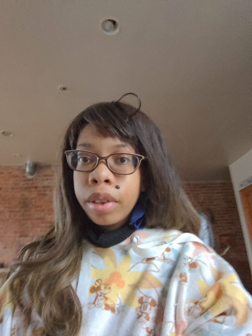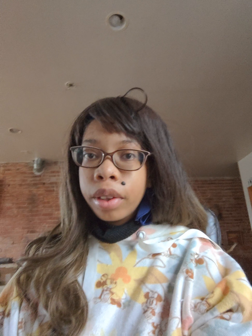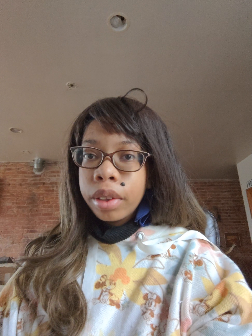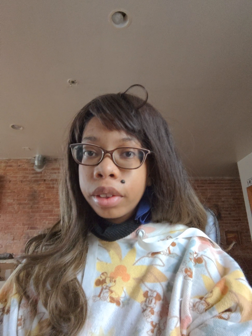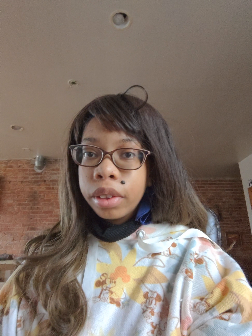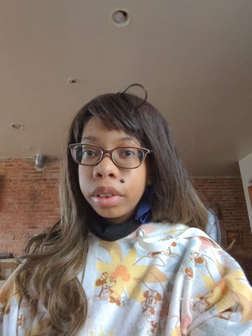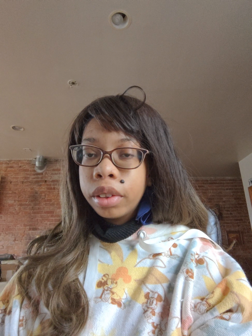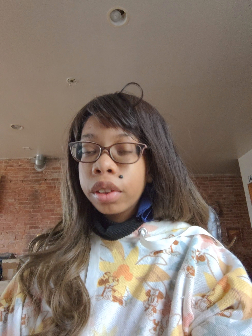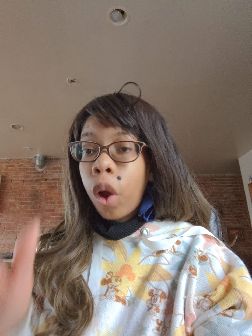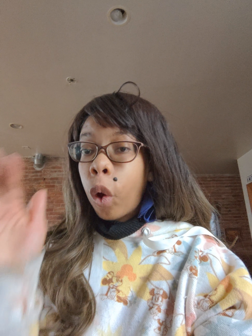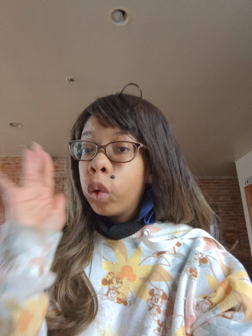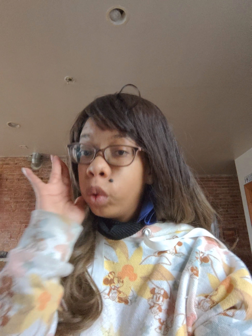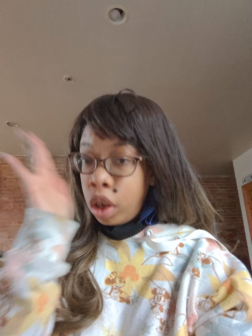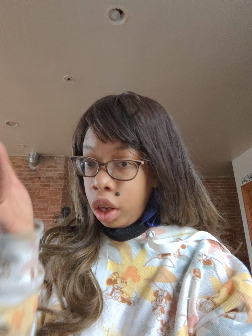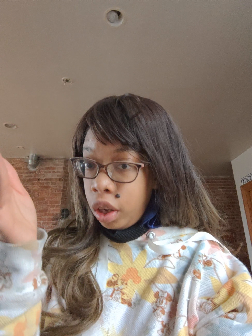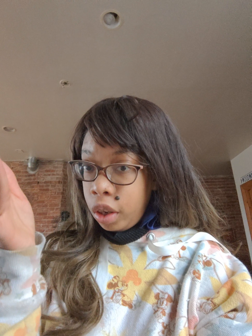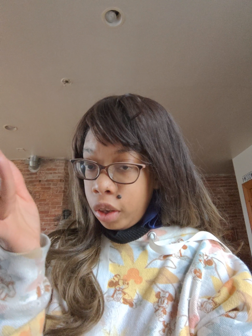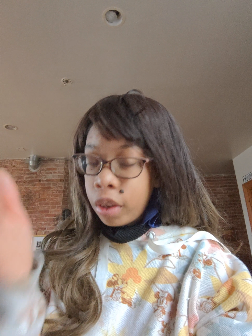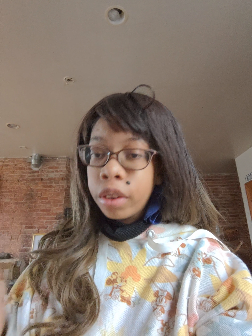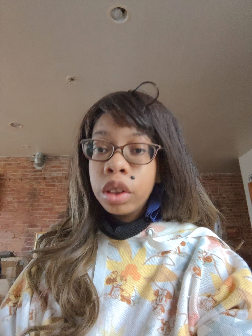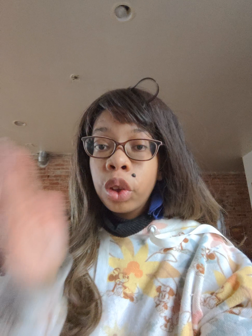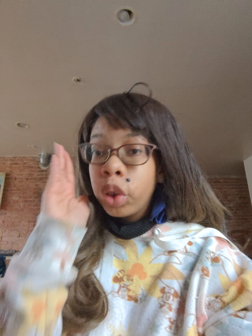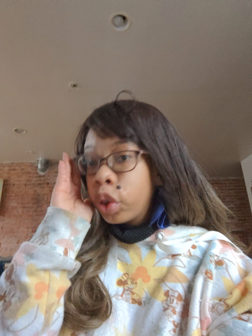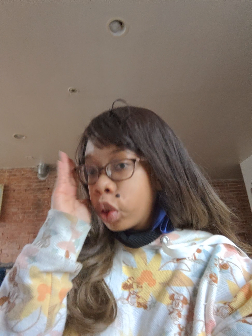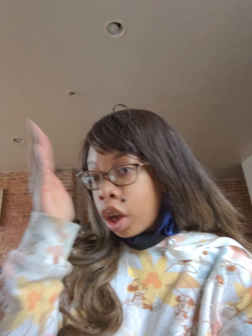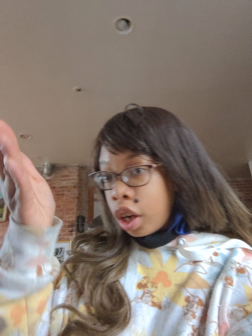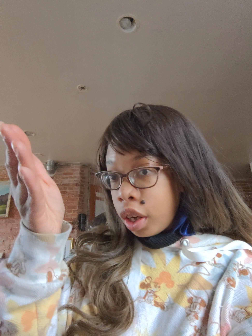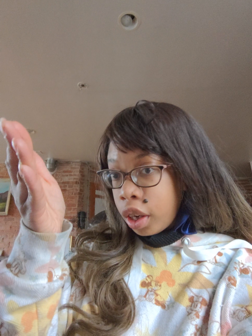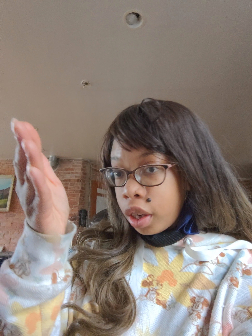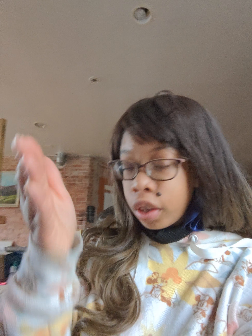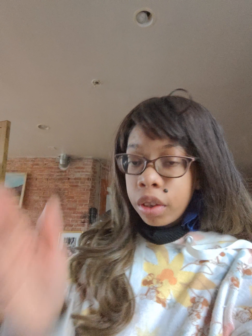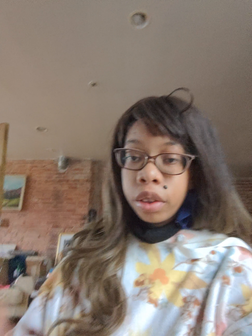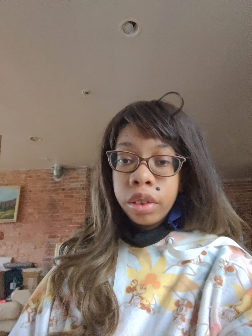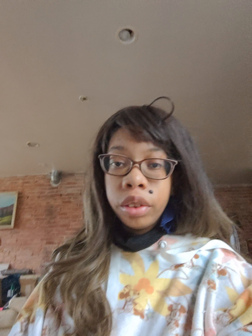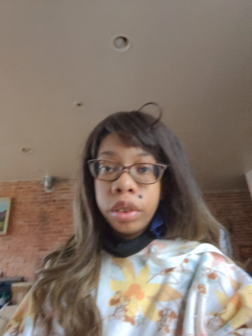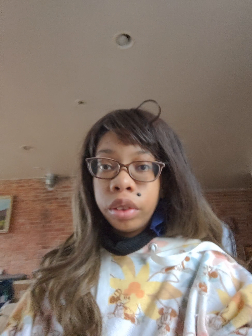will